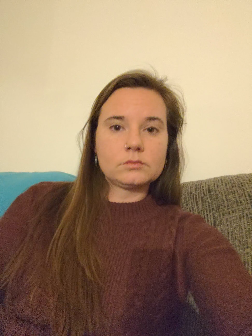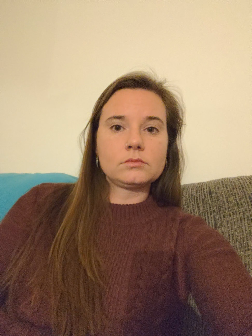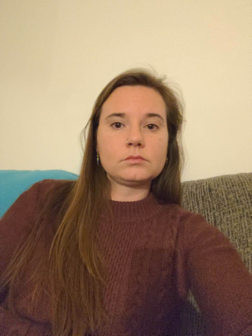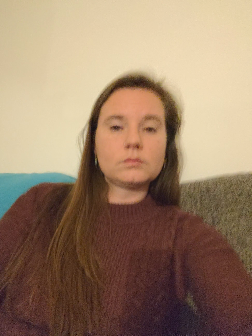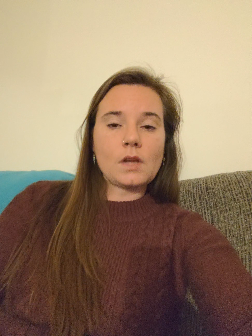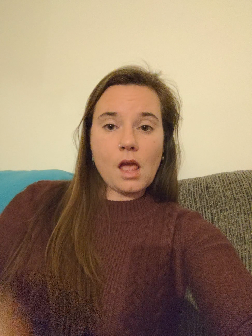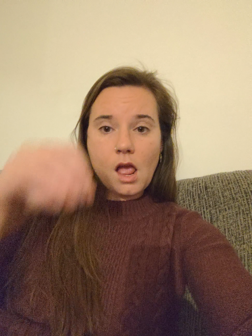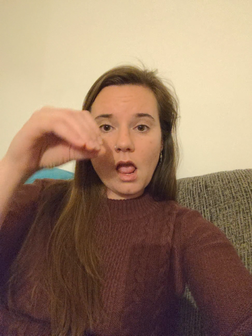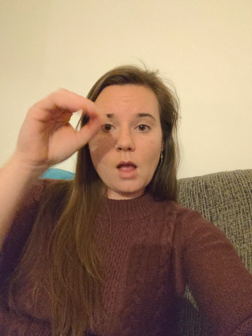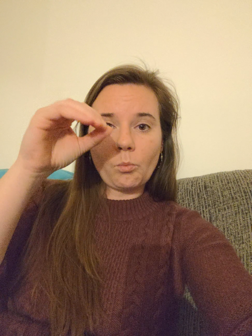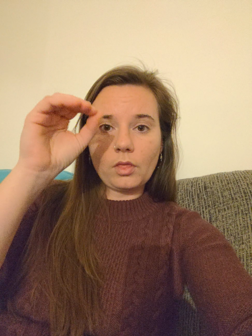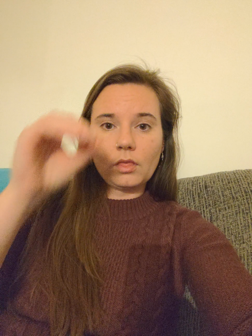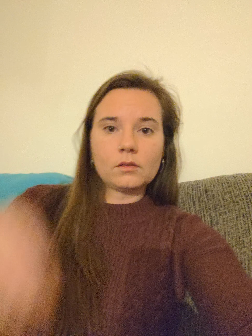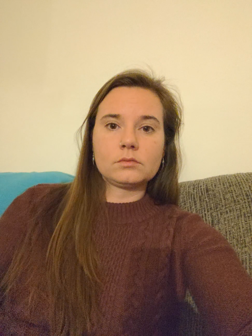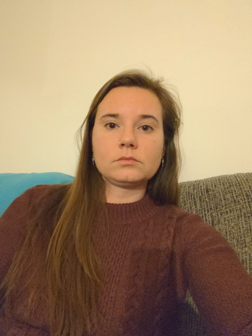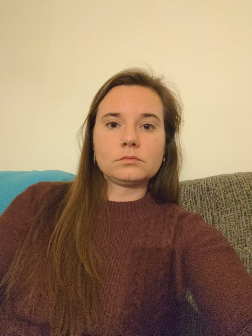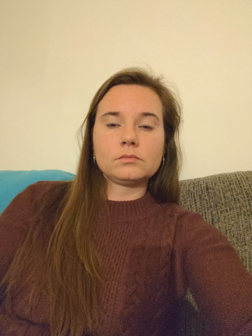owl